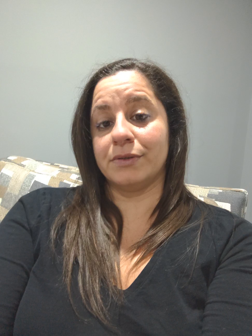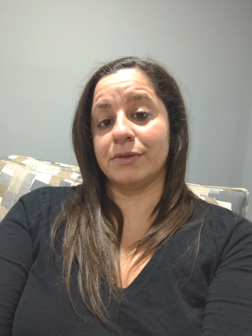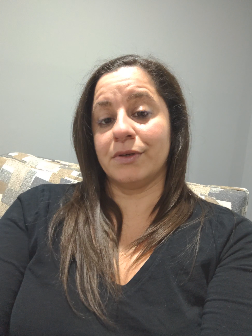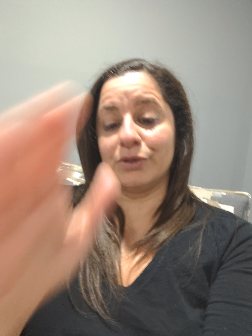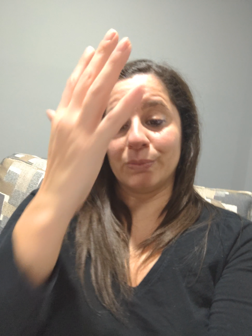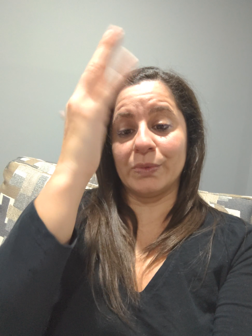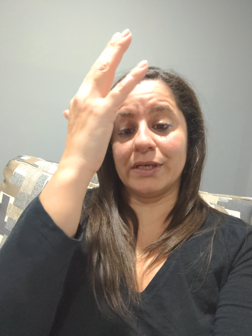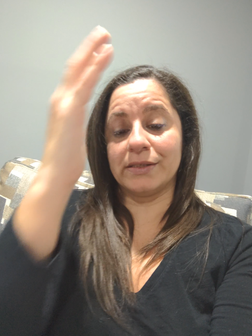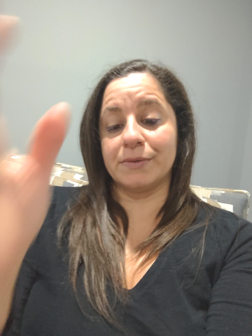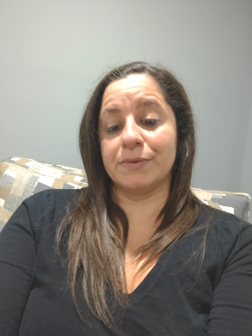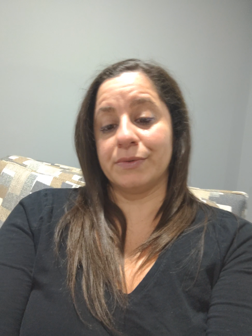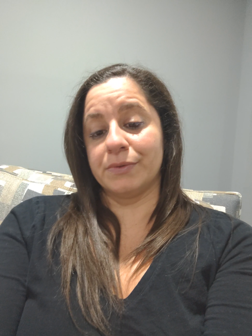tree